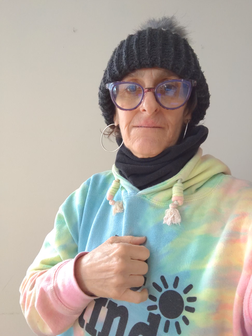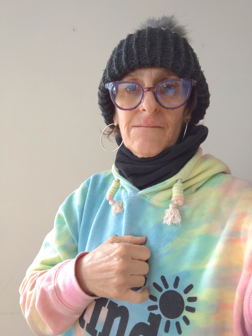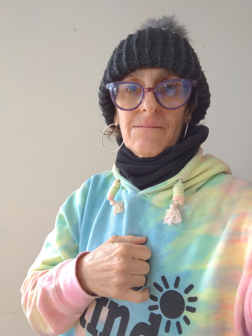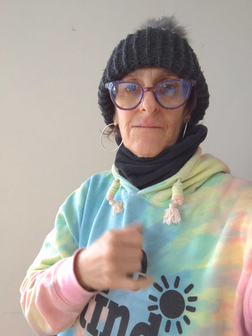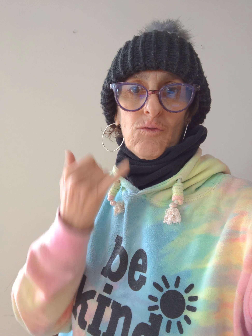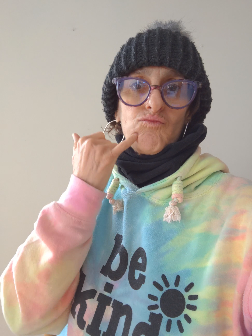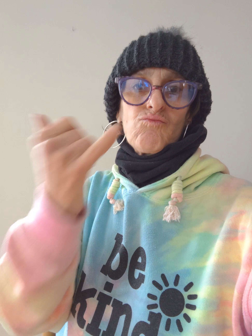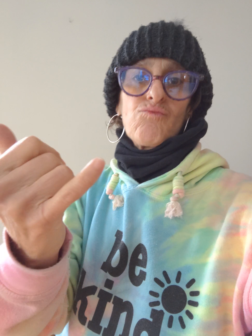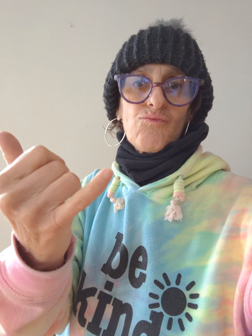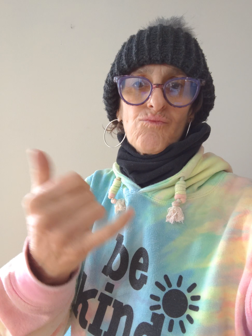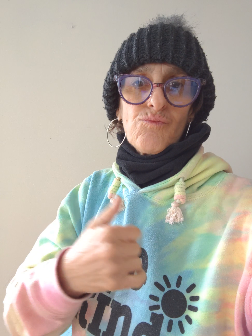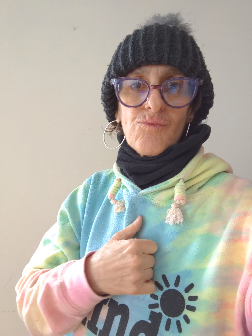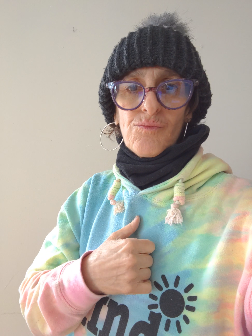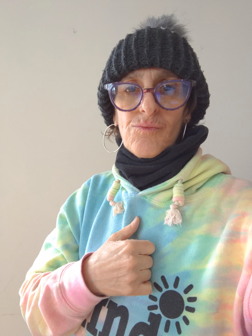call on the phone